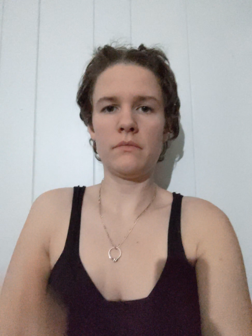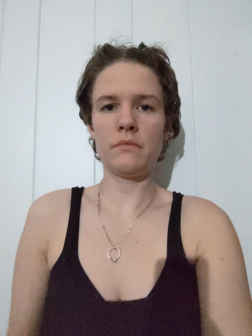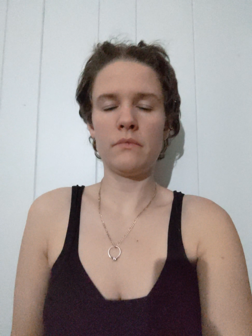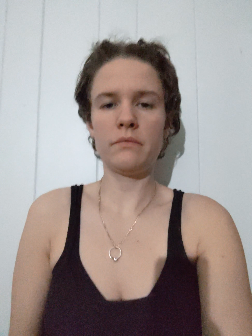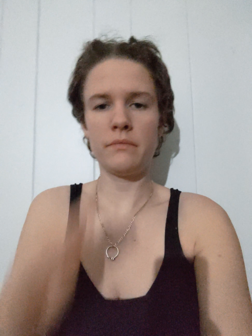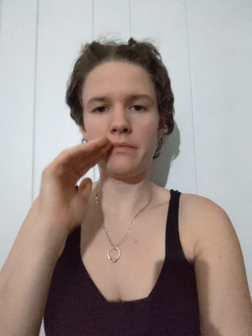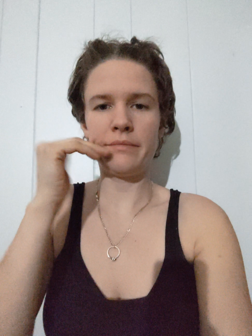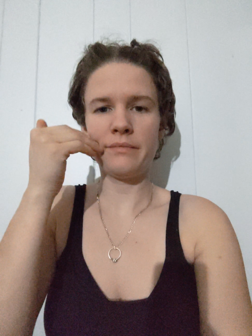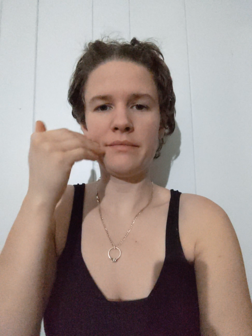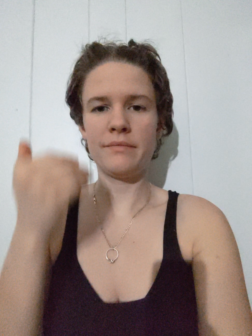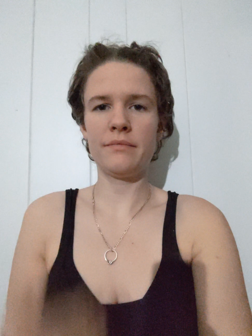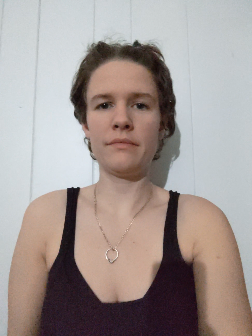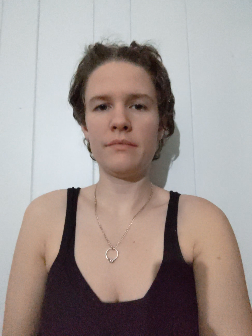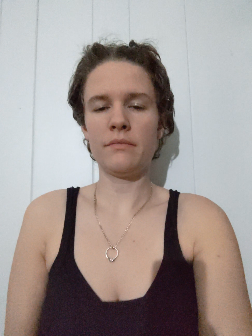smile